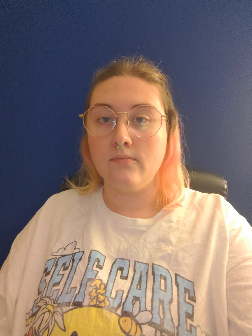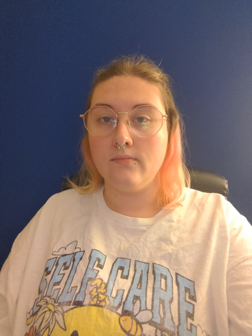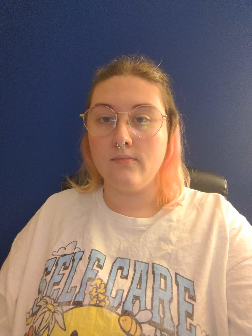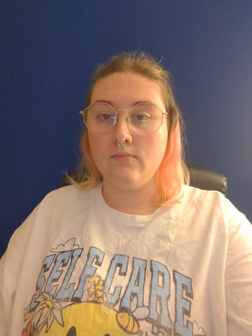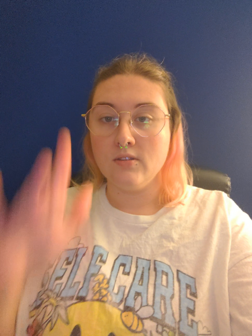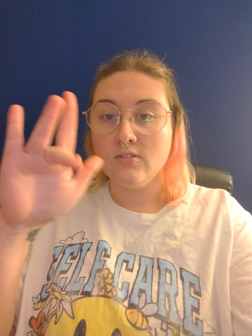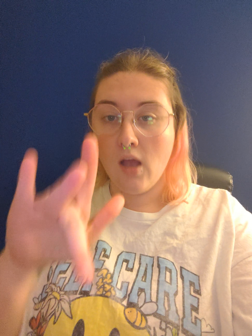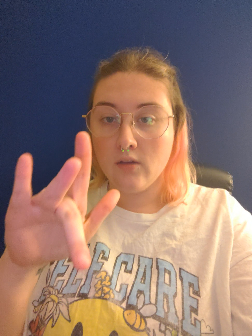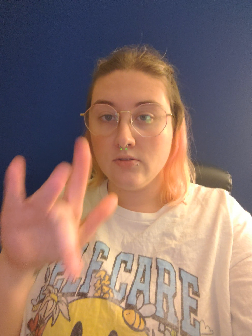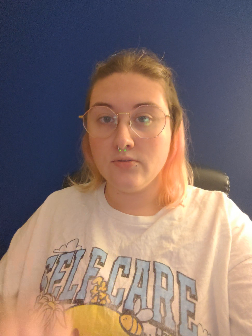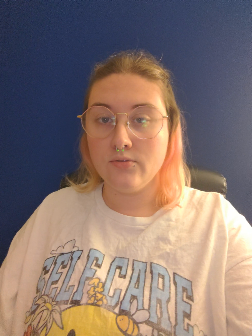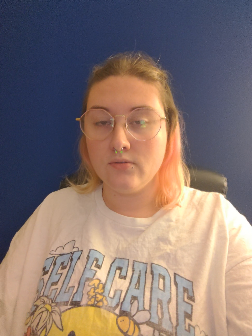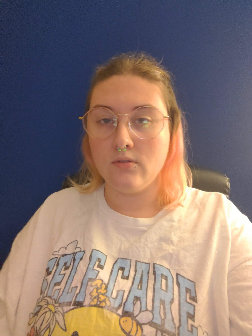touch